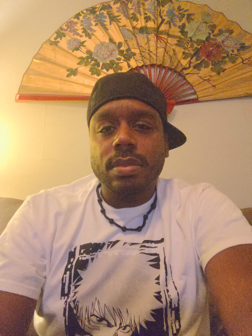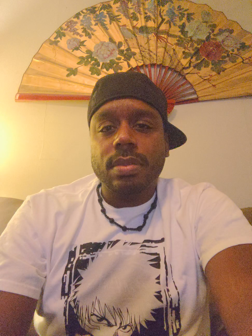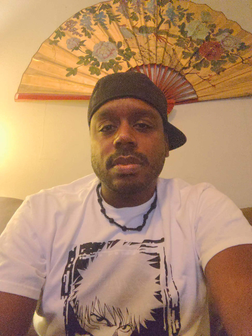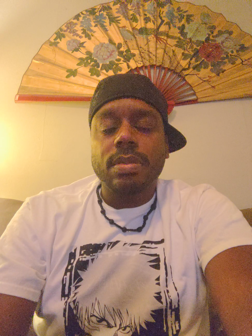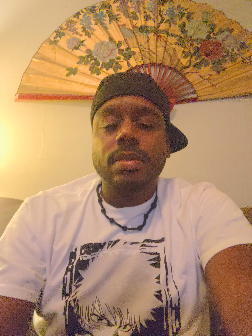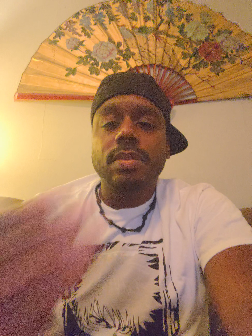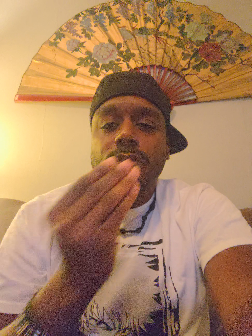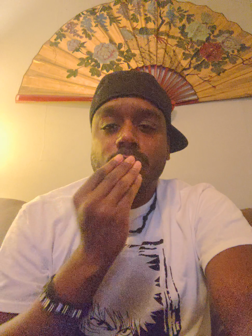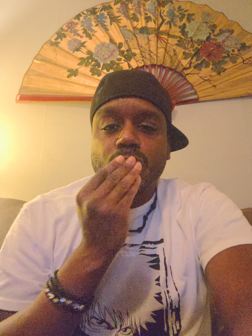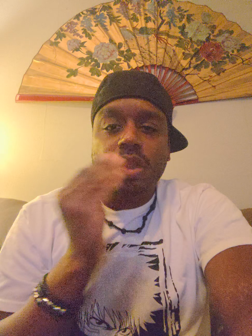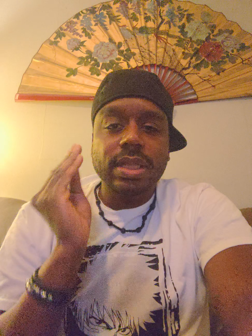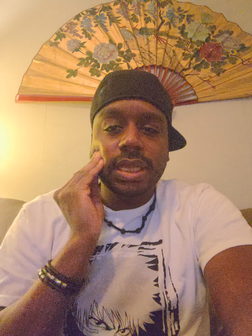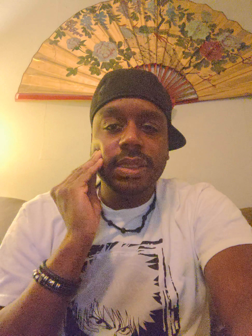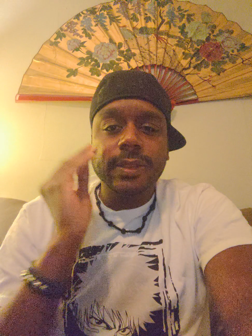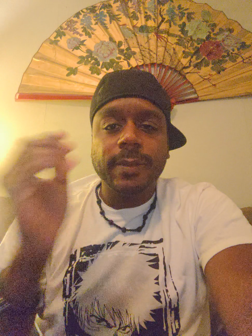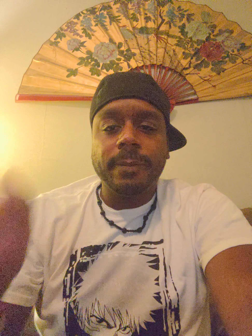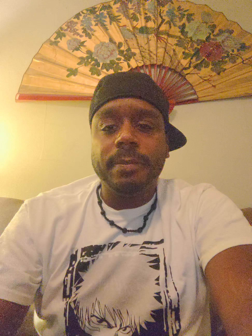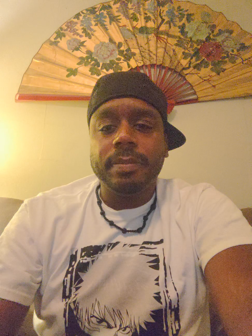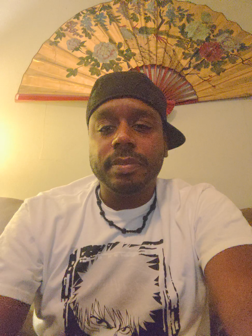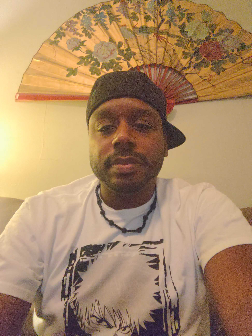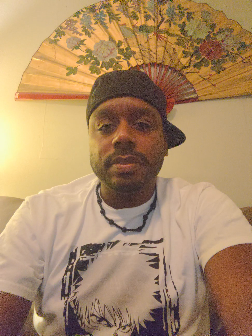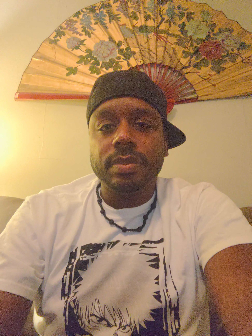kiss